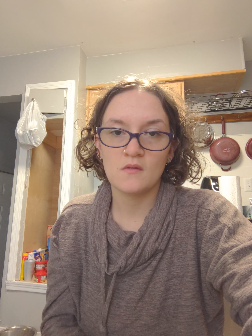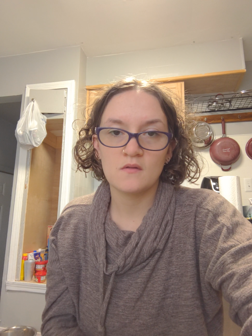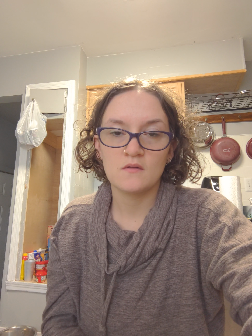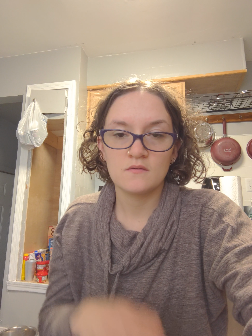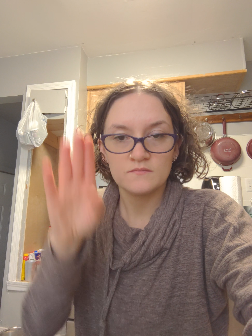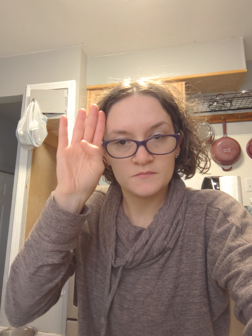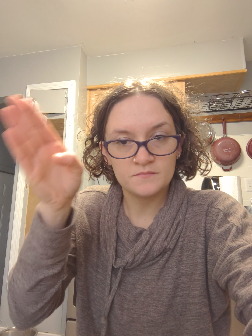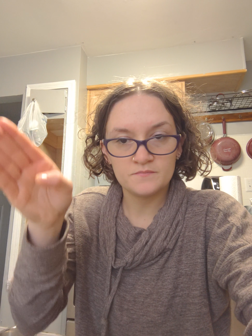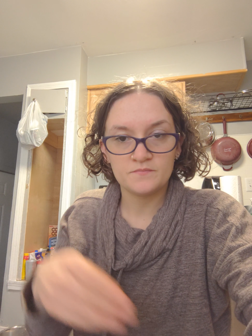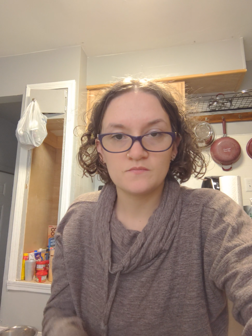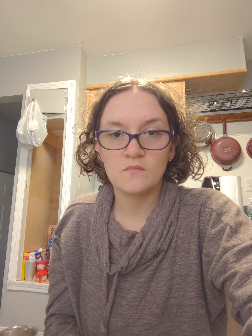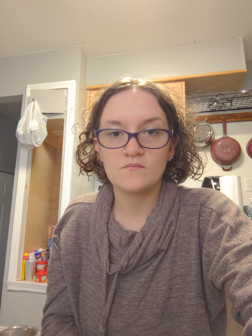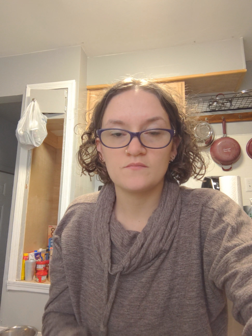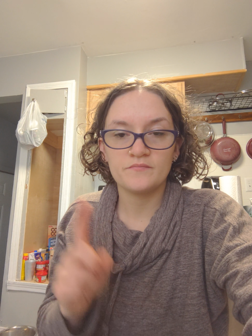hello